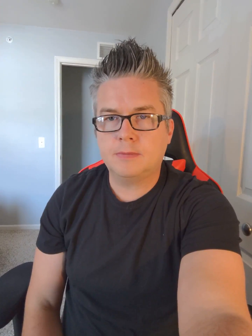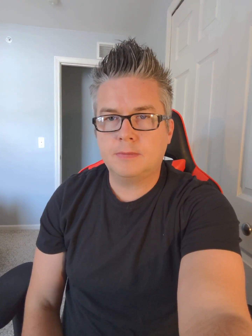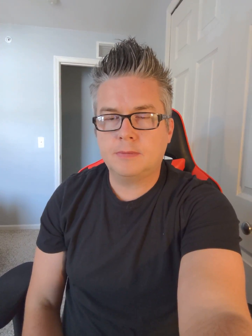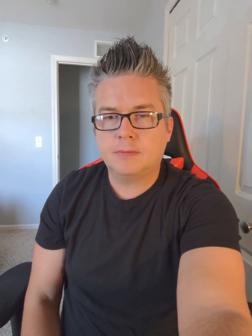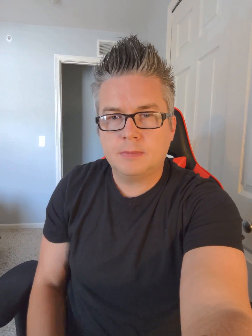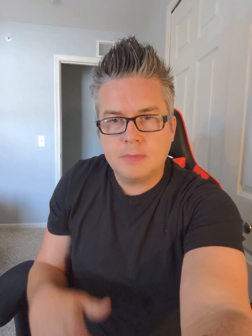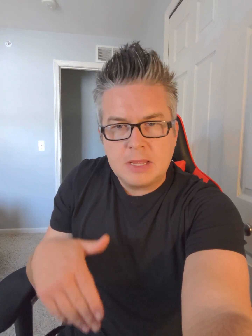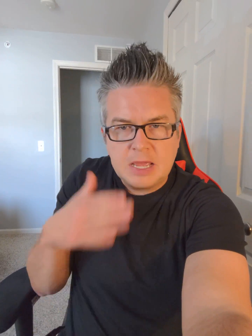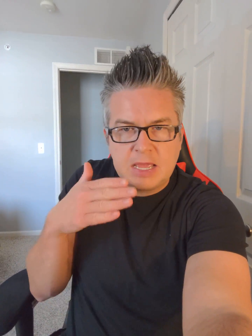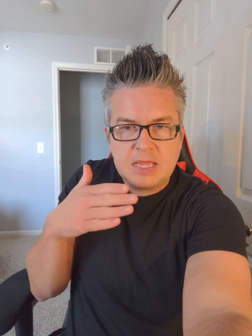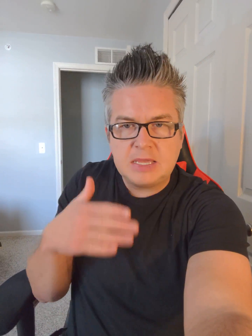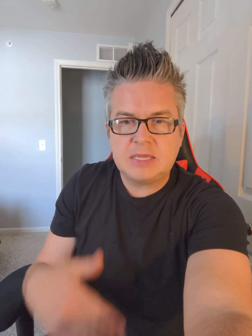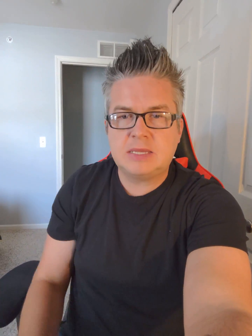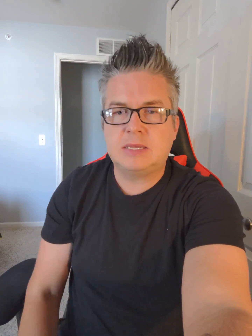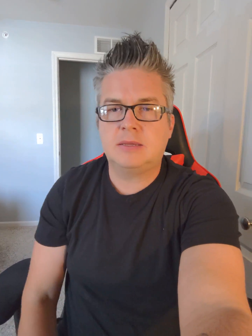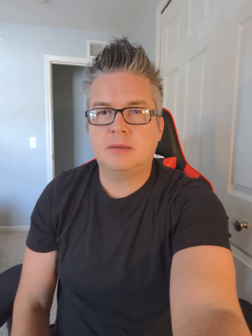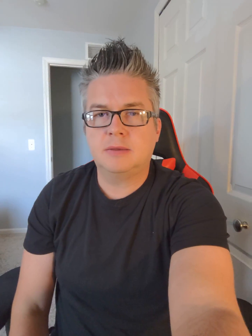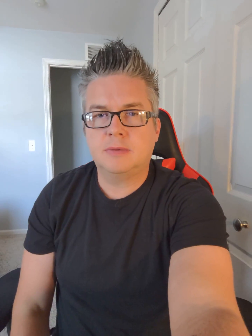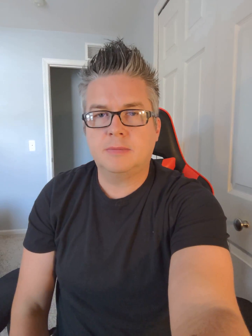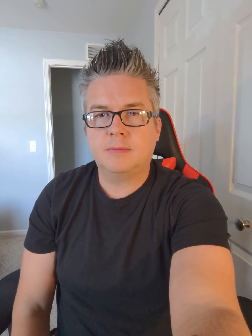kick